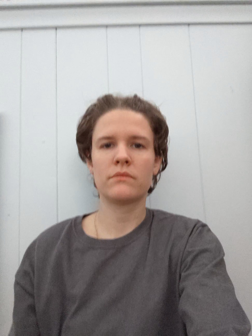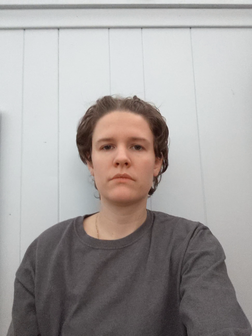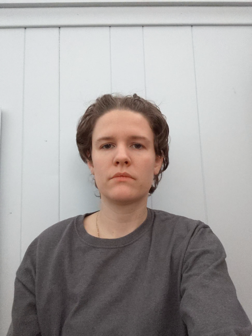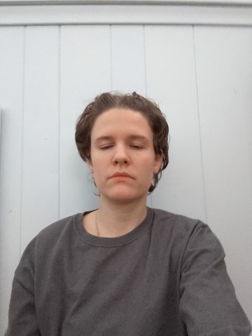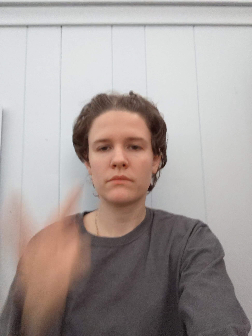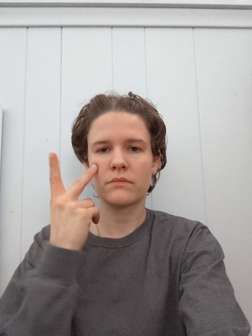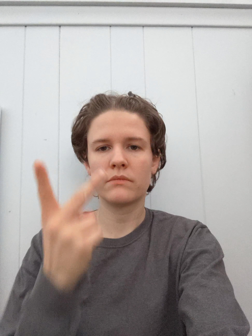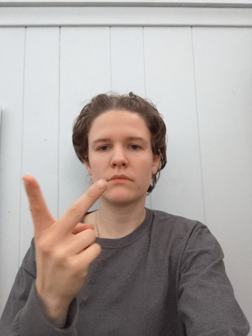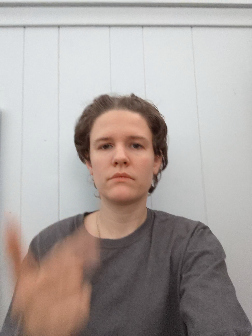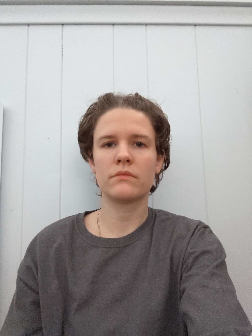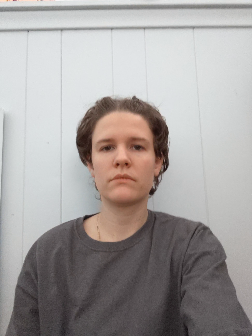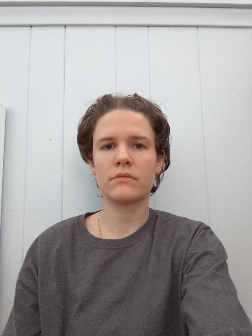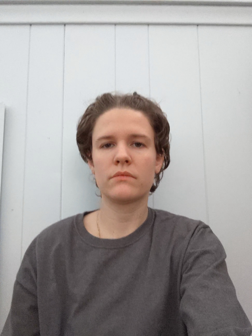see